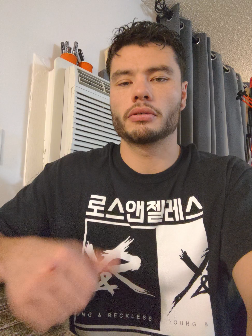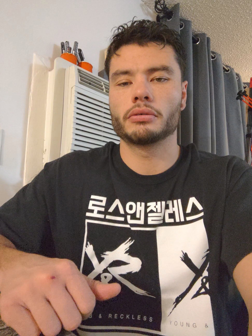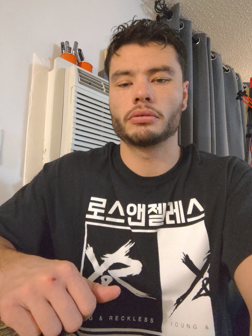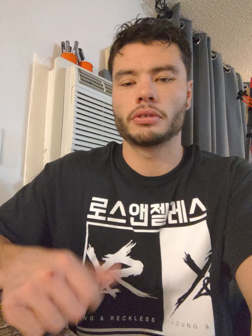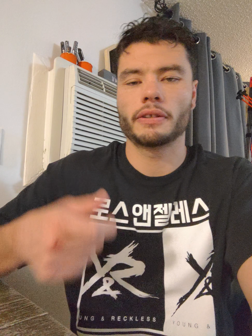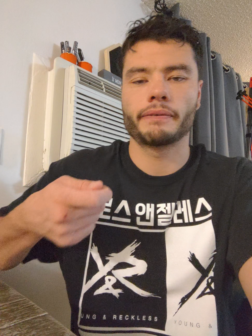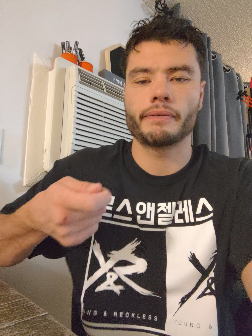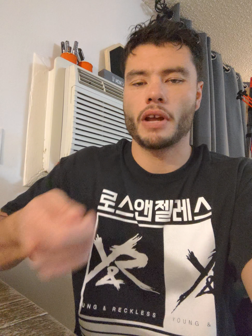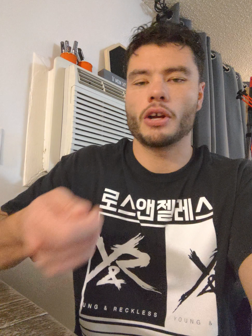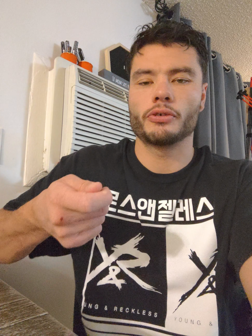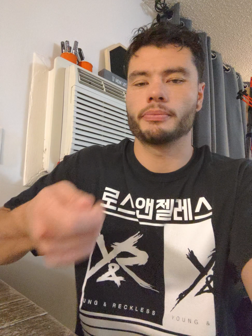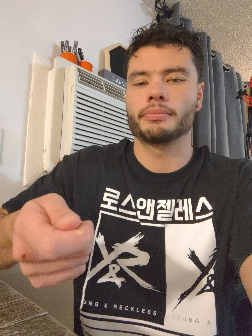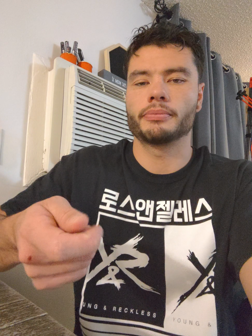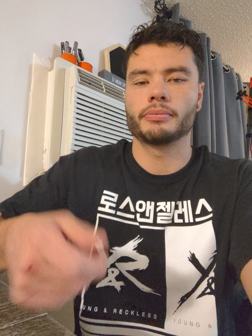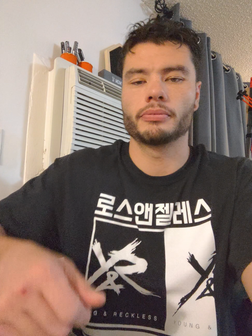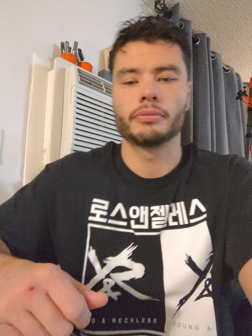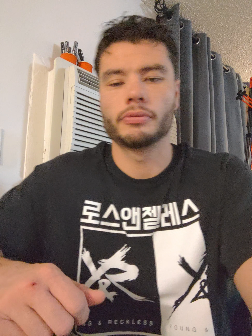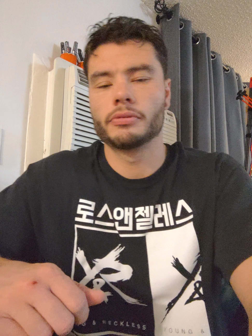vacuum